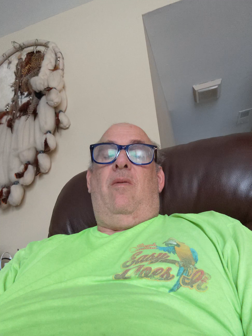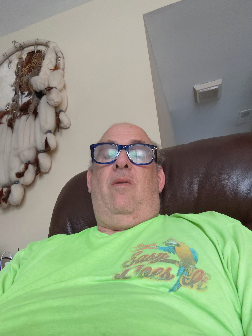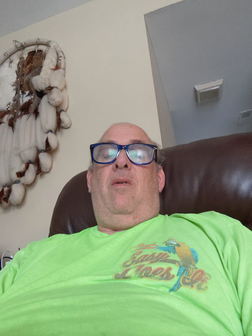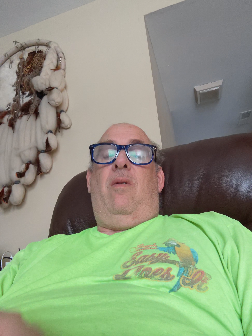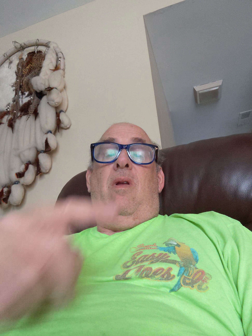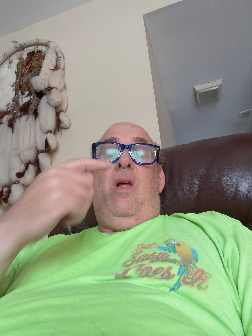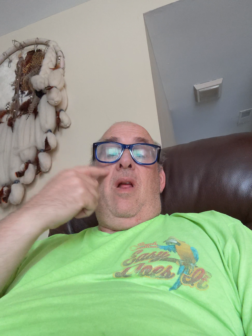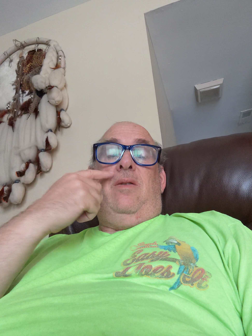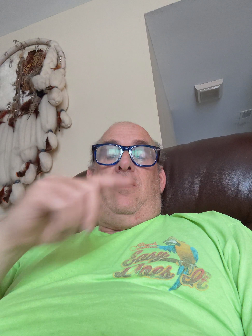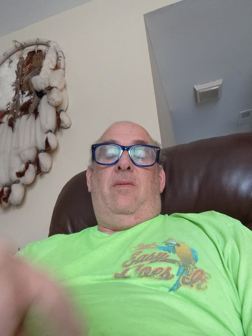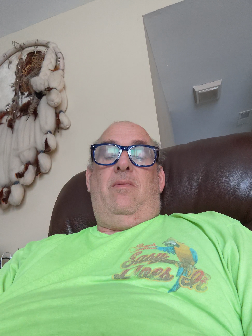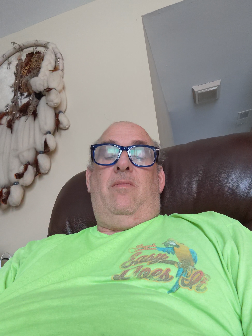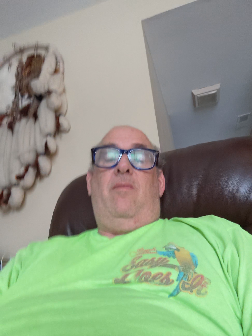eye